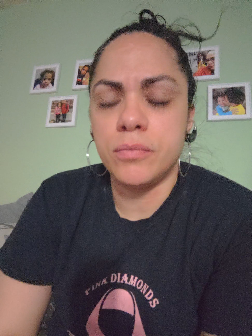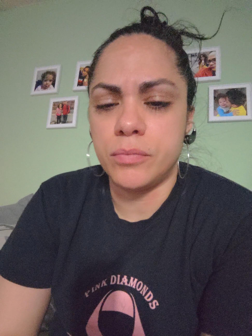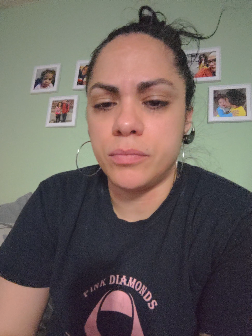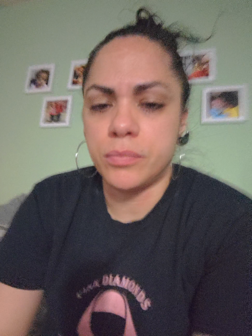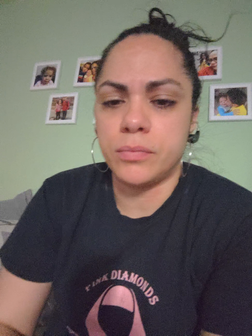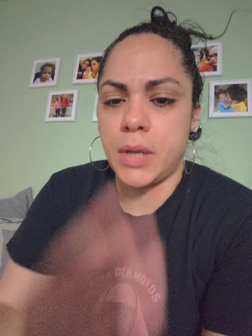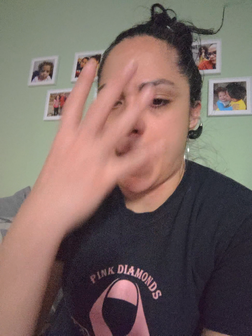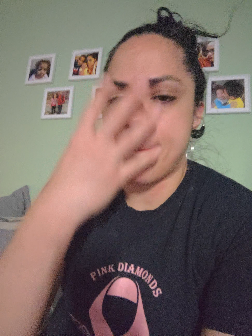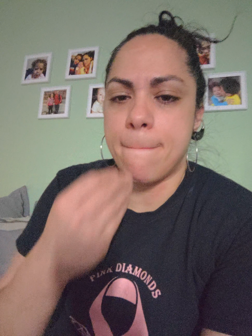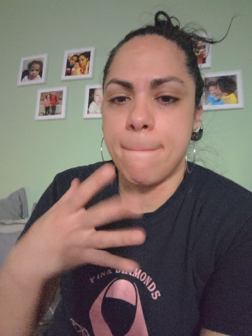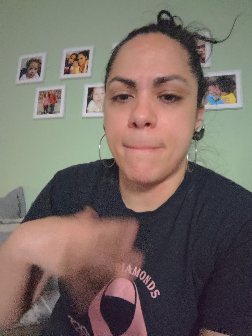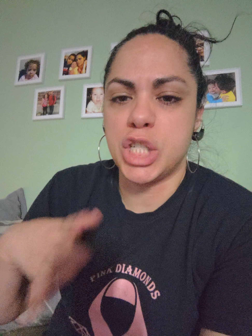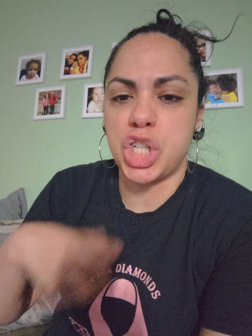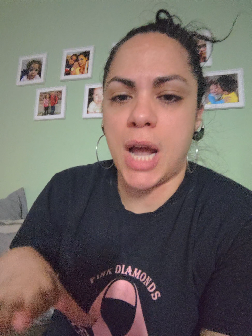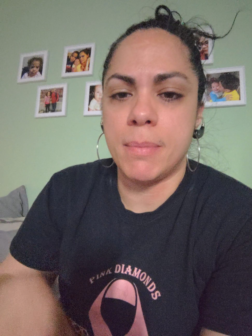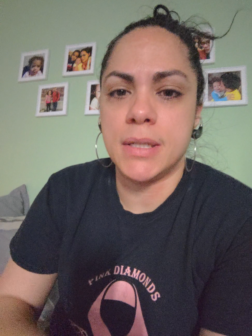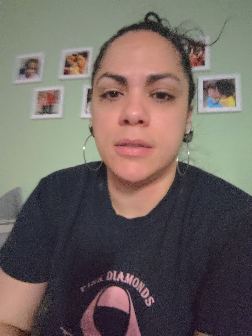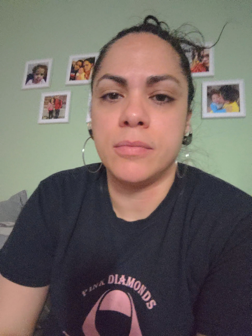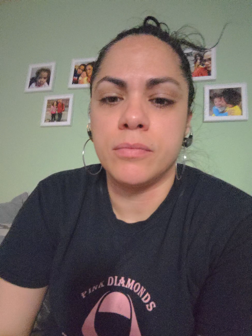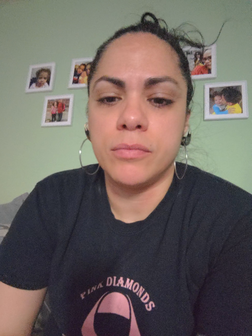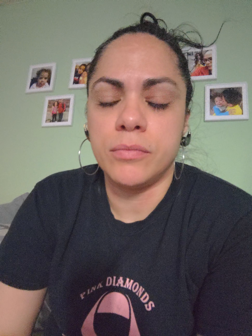pajamas